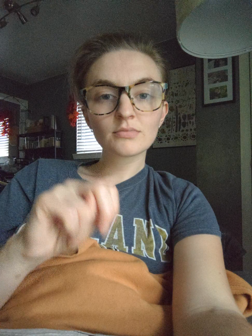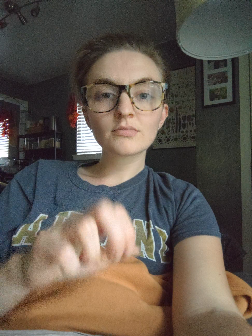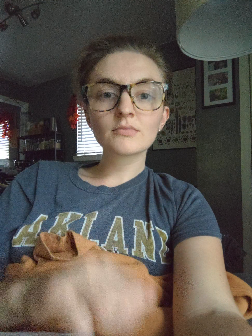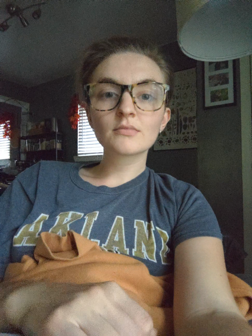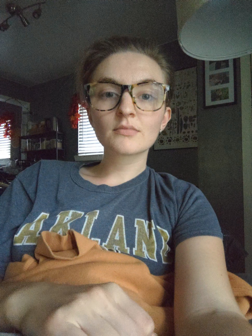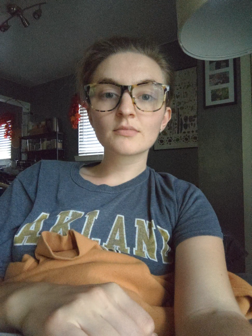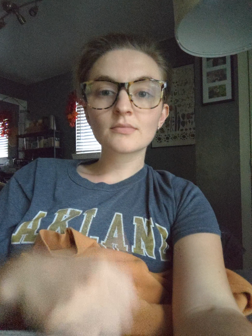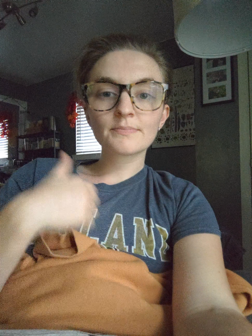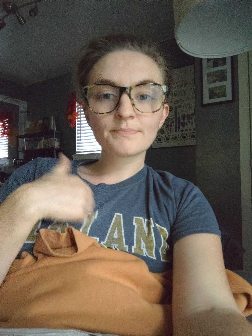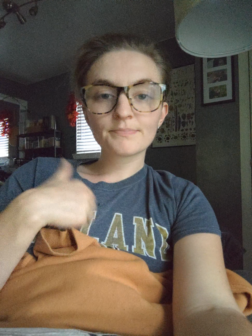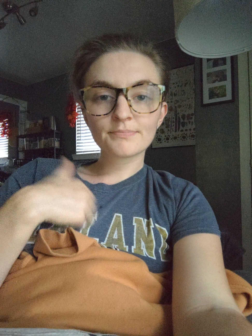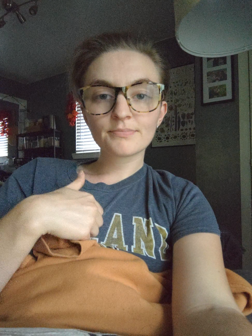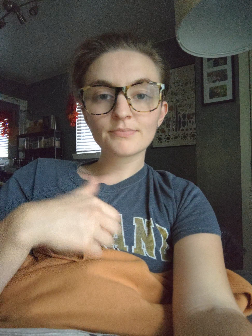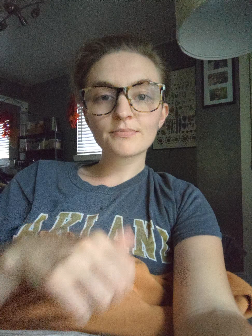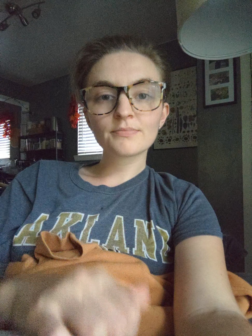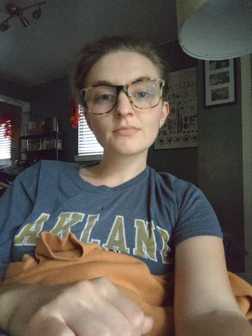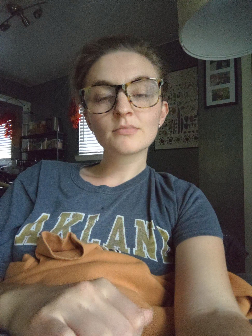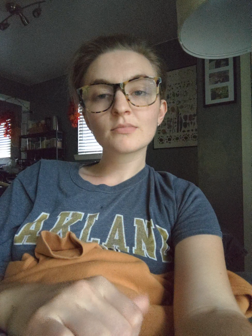bathtub